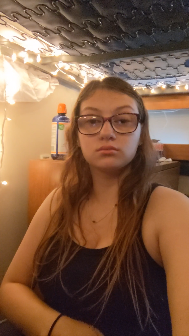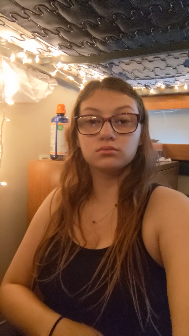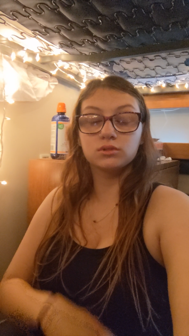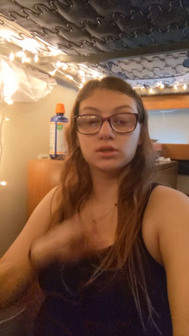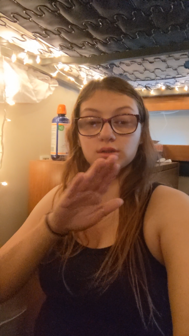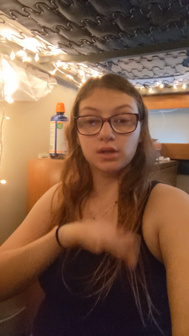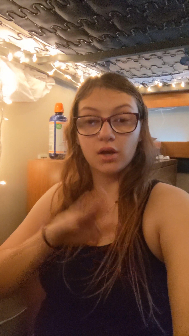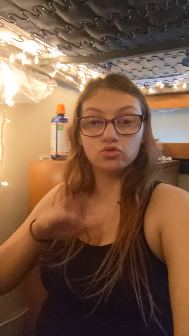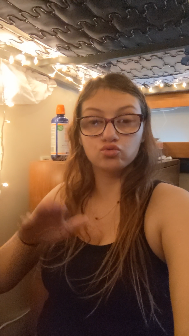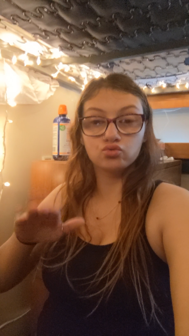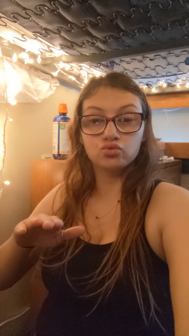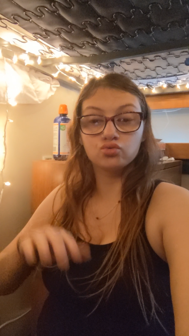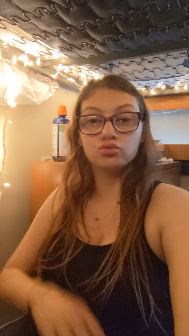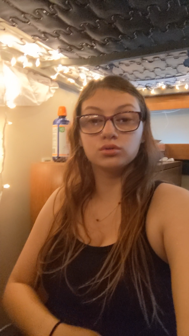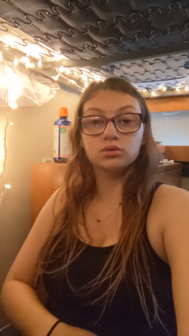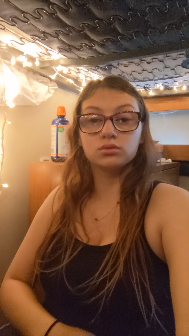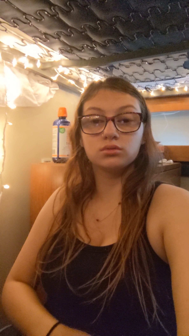children